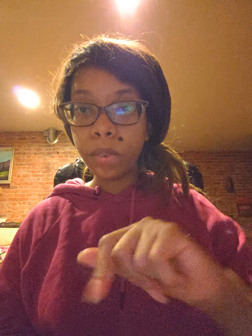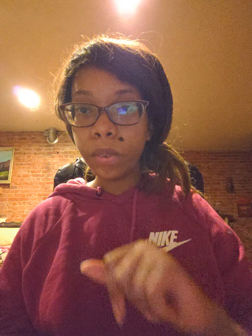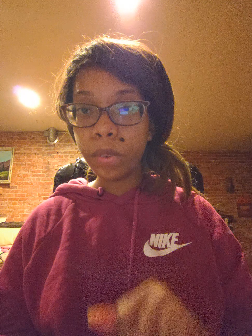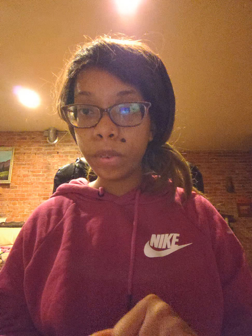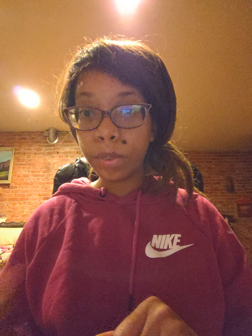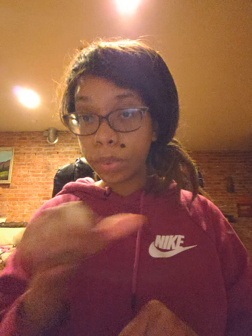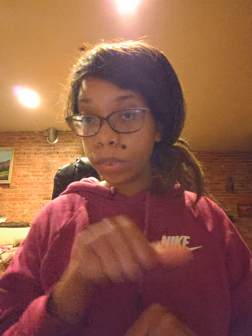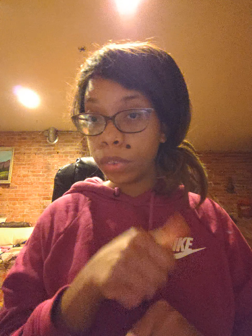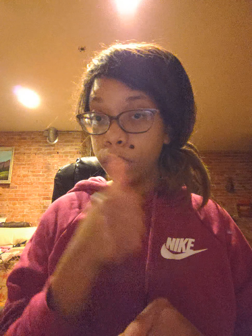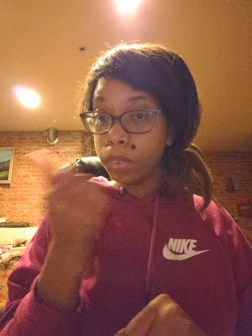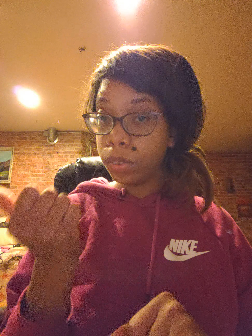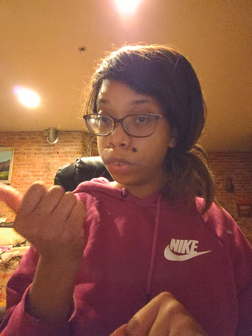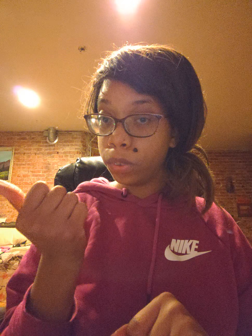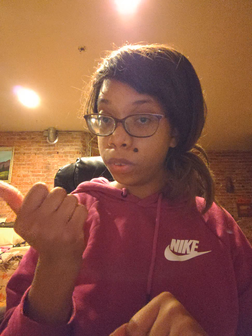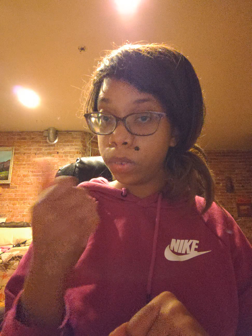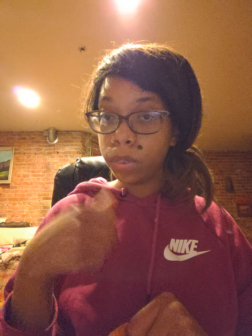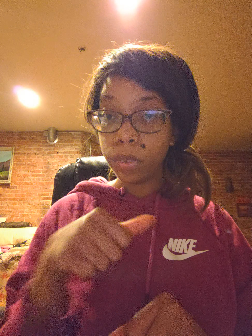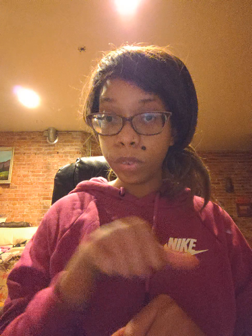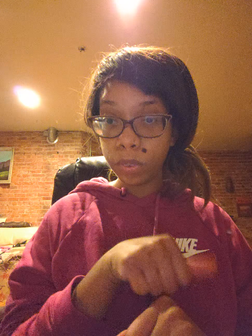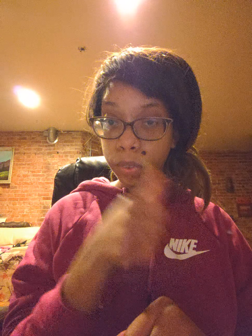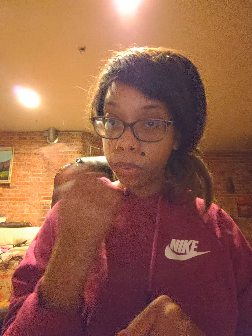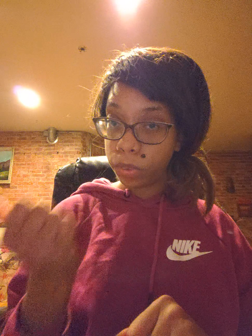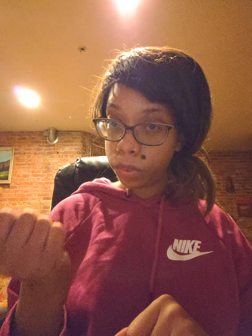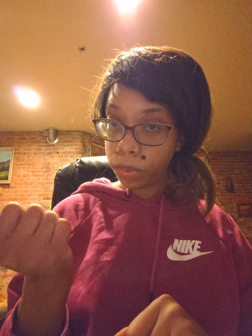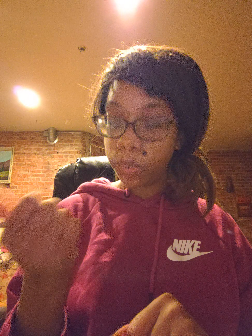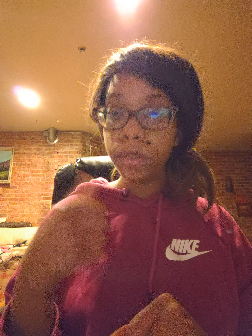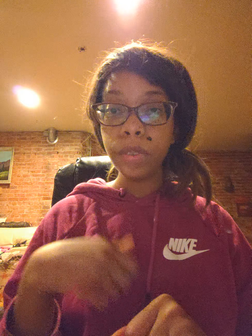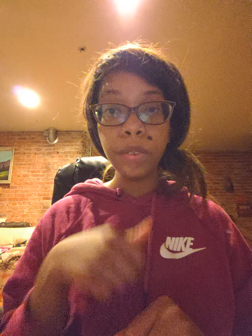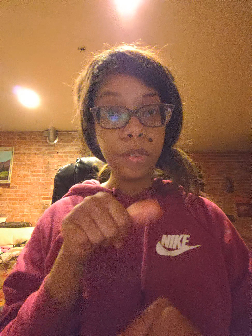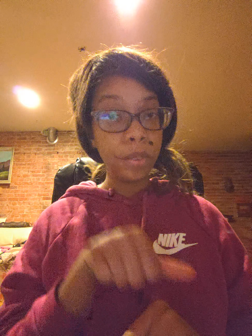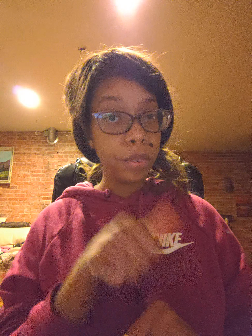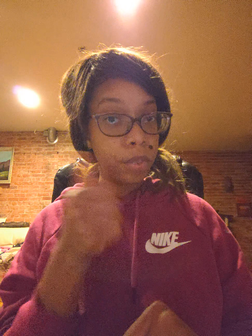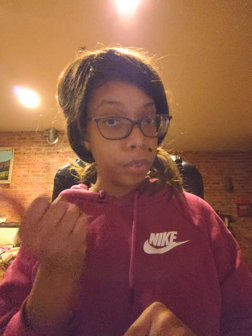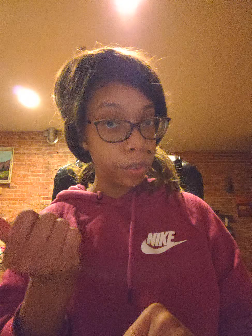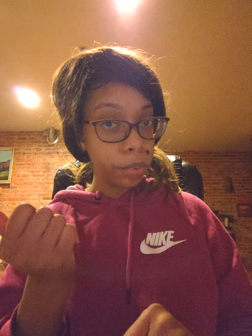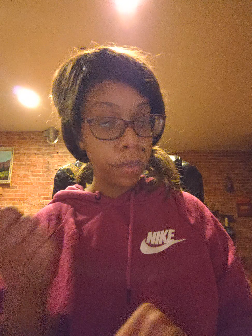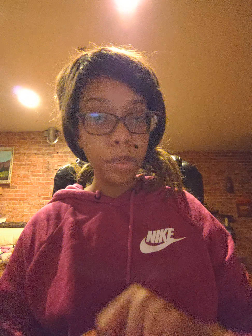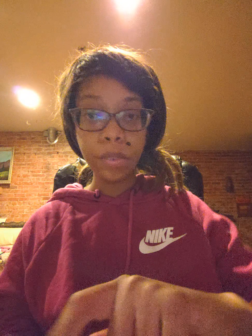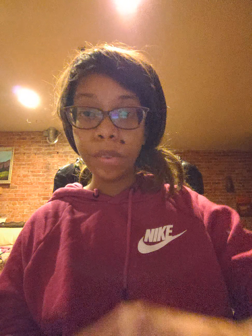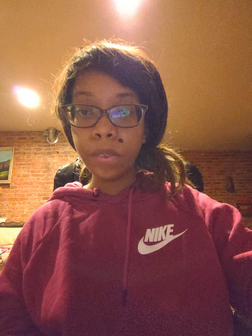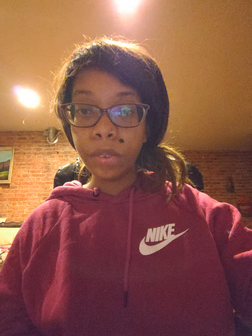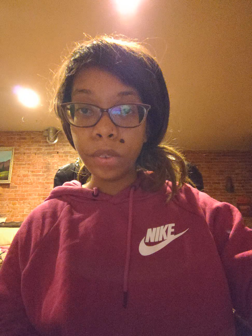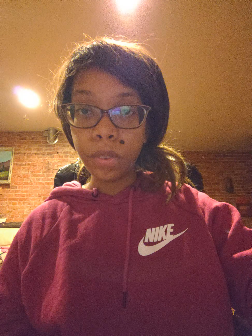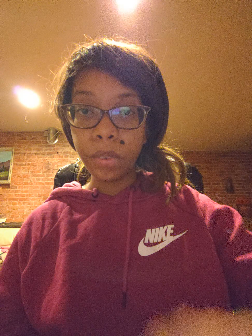another